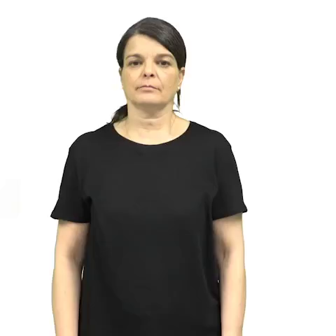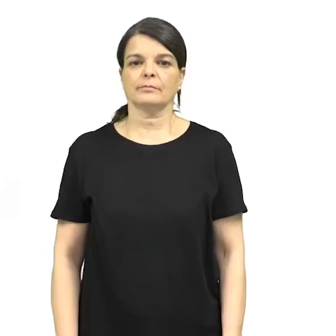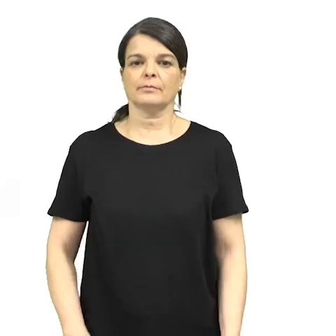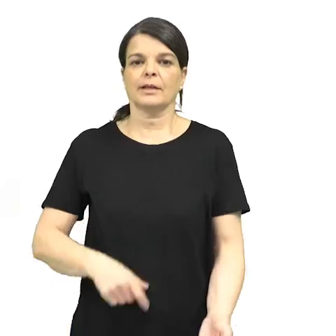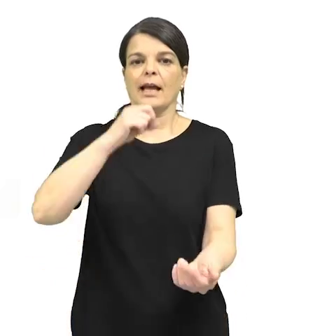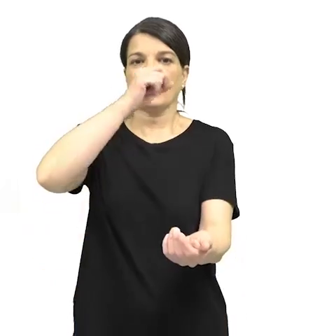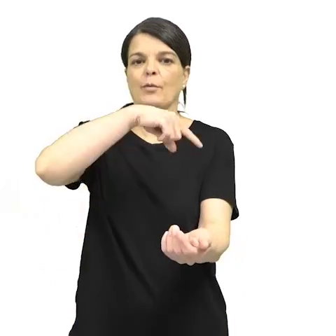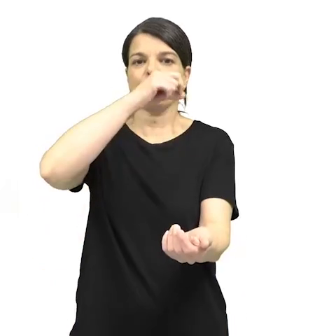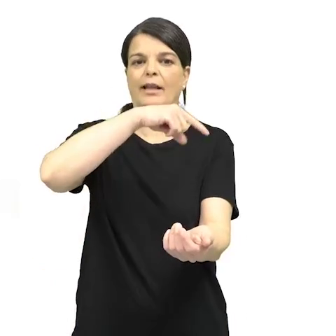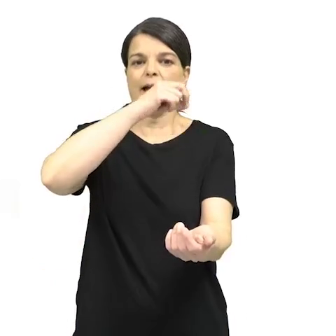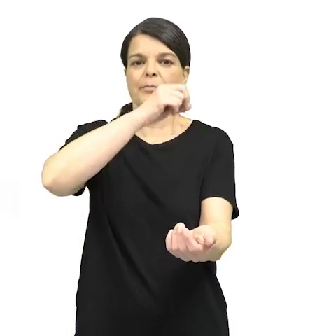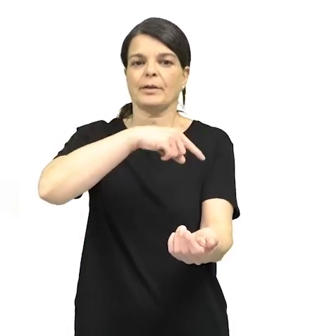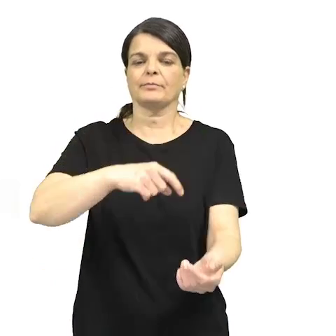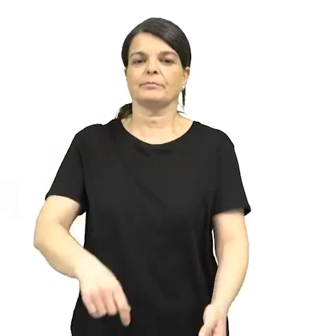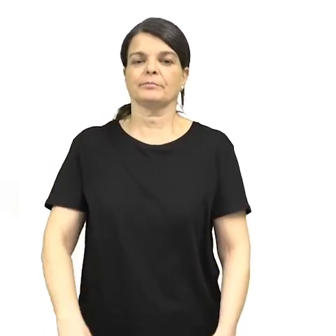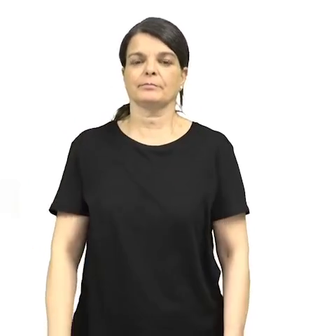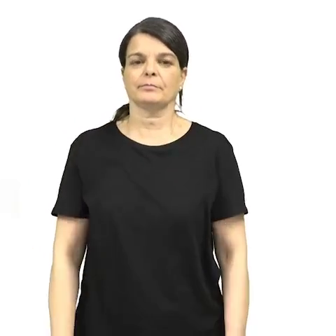quimioterapia